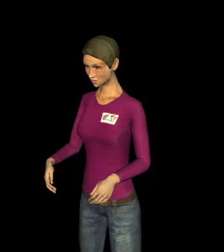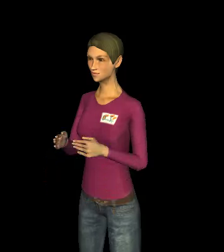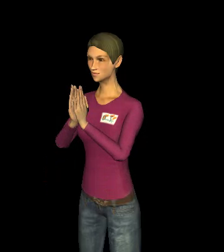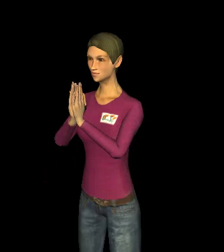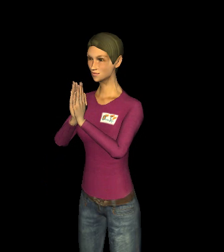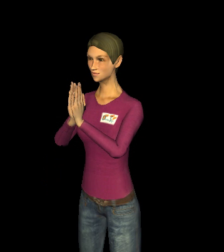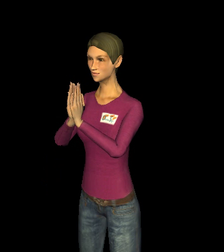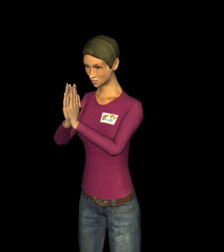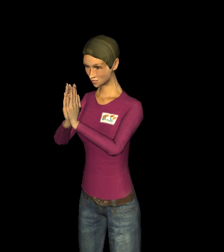يتوسل